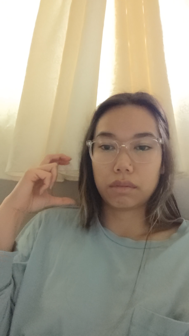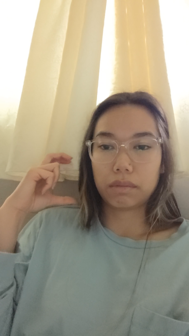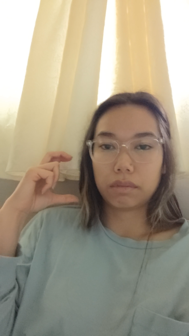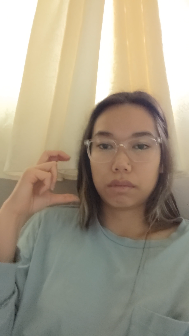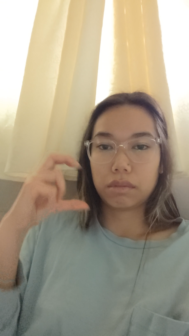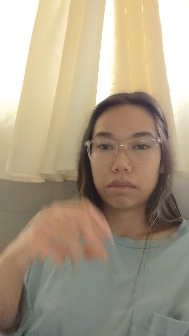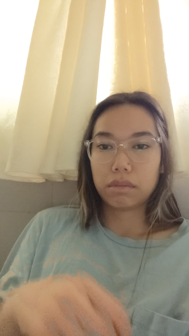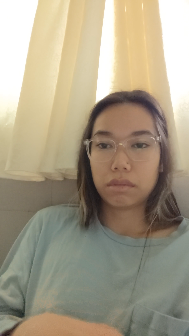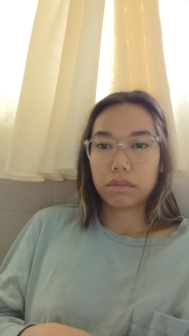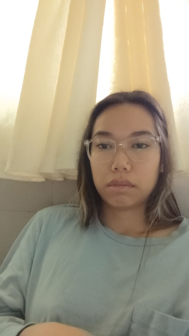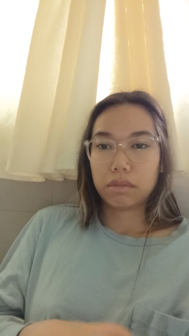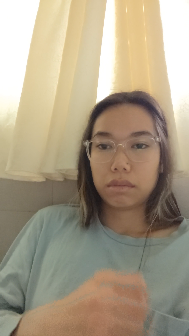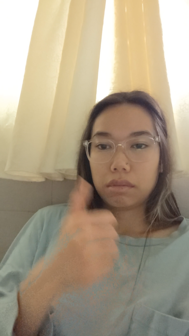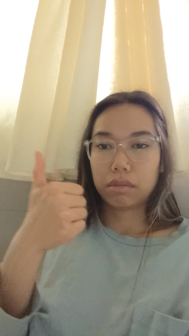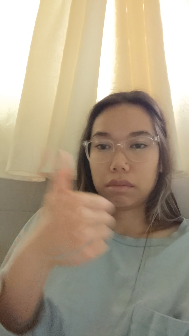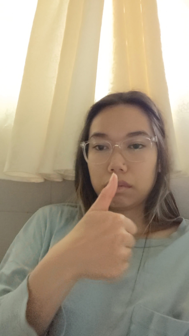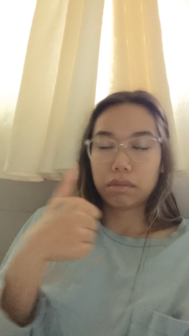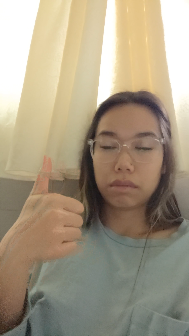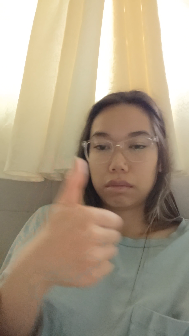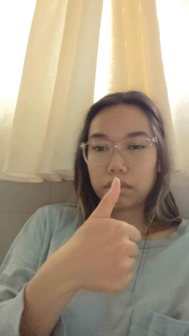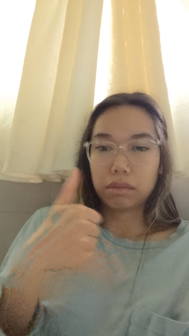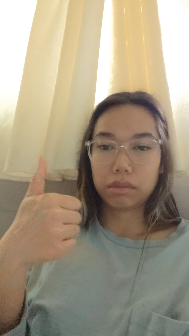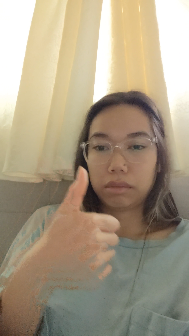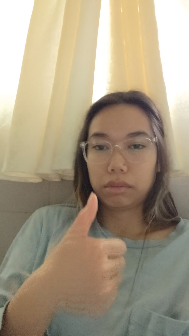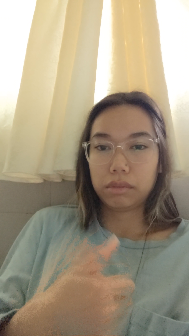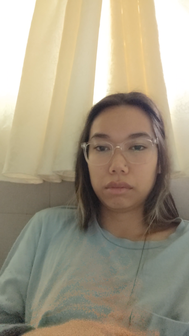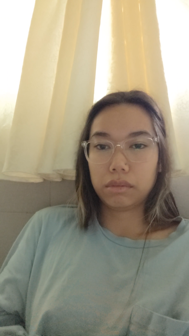basement